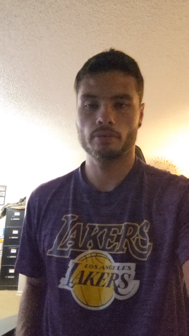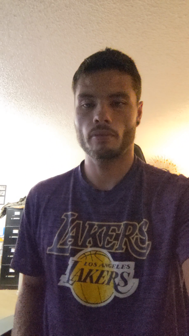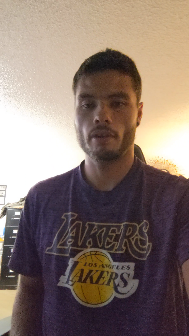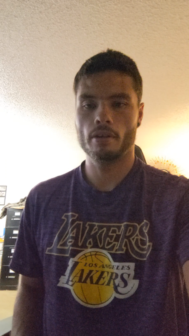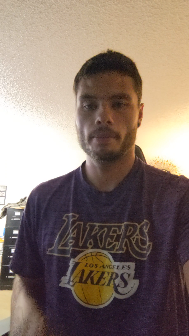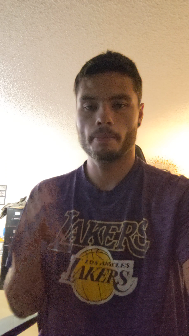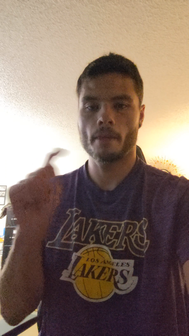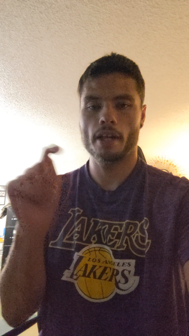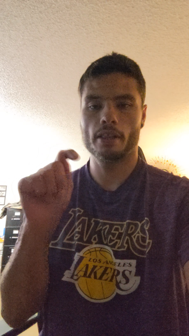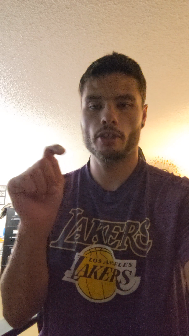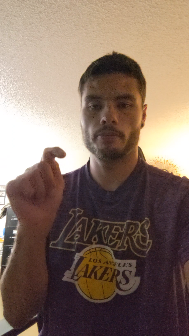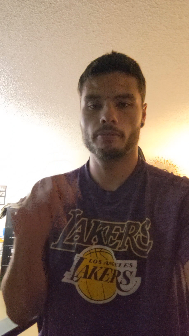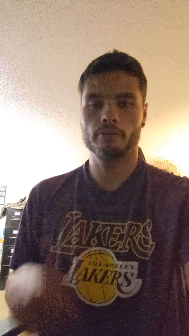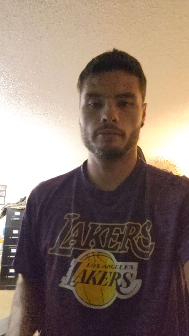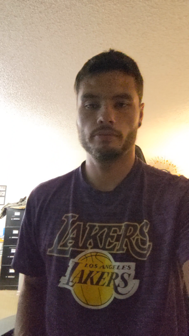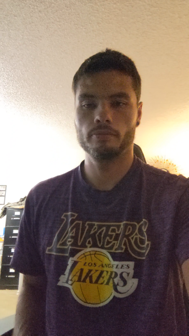bathroom